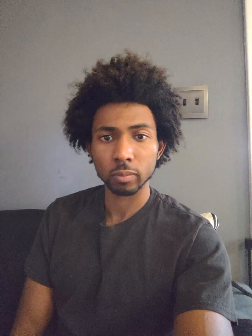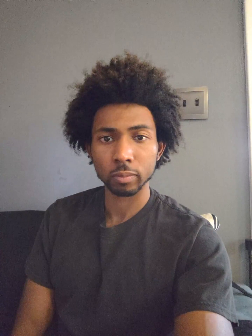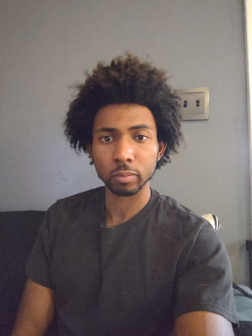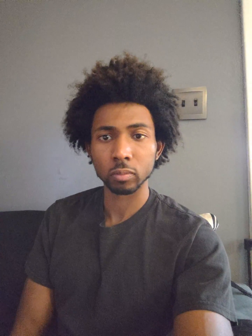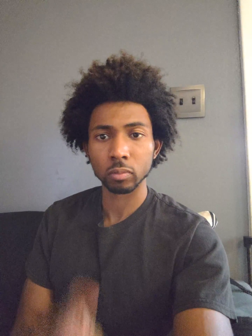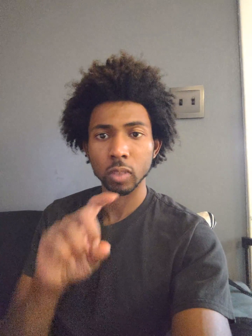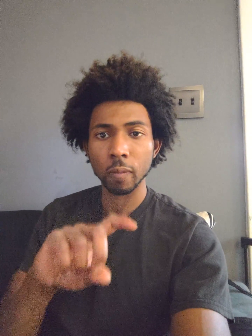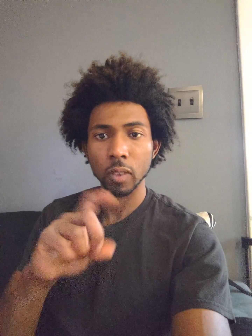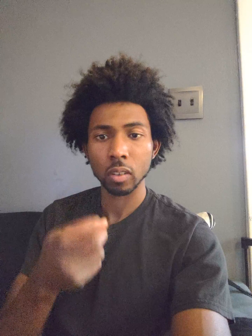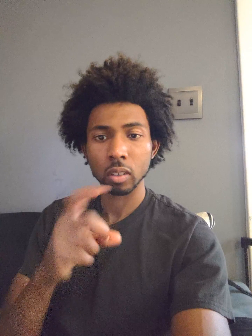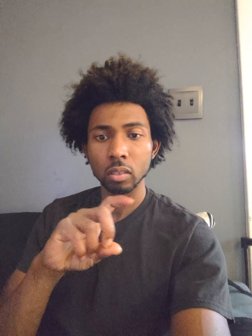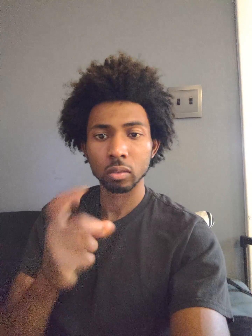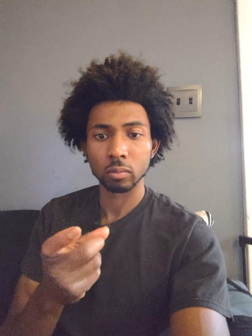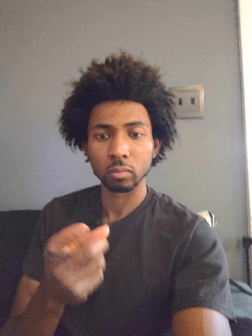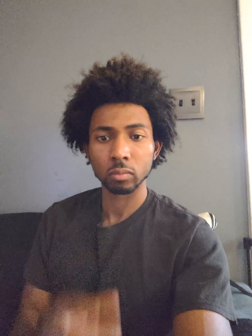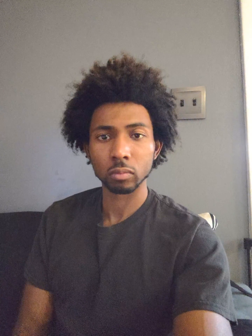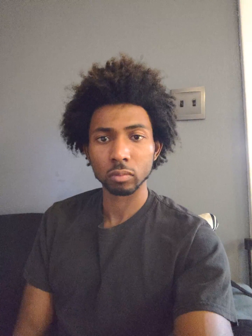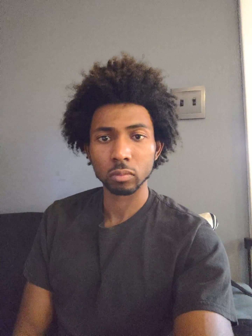friend